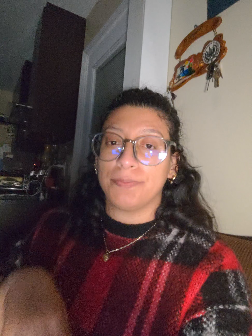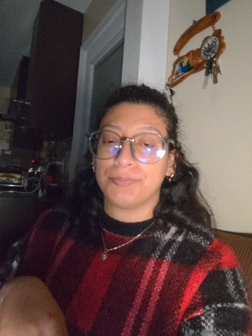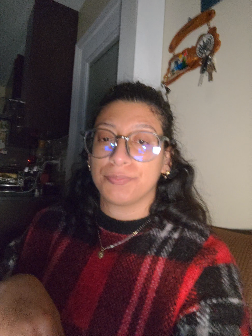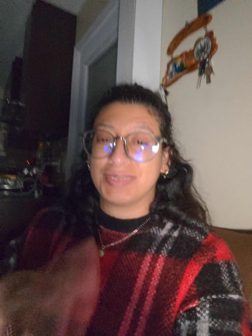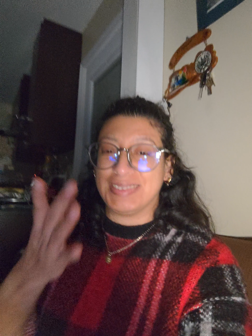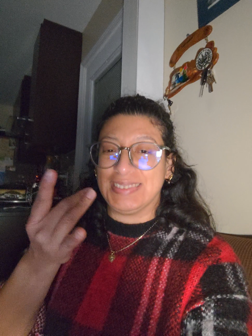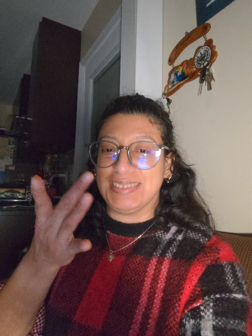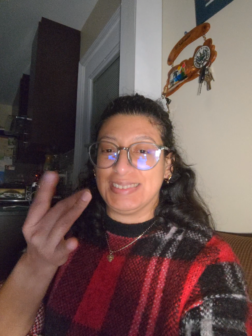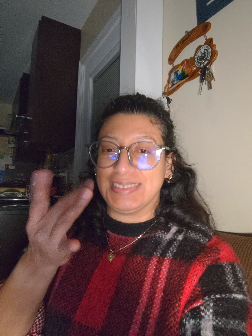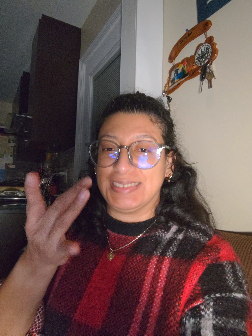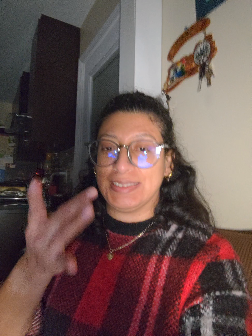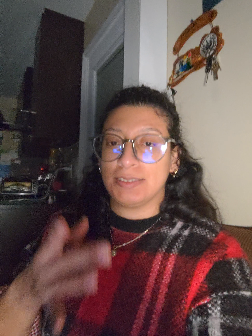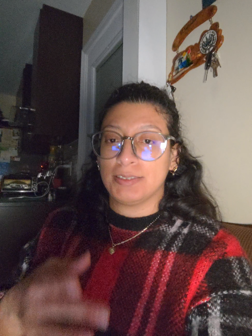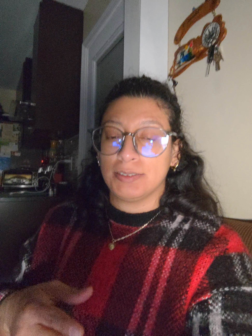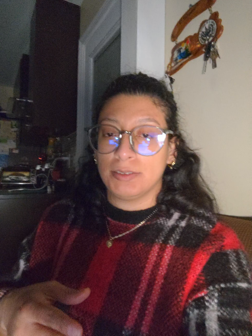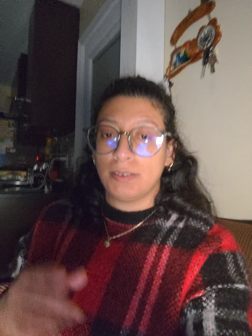sticky